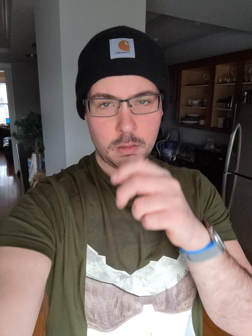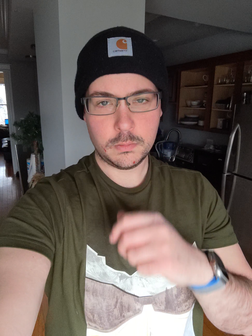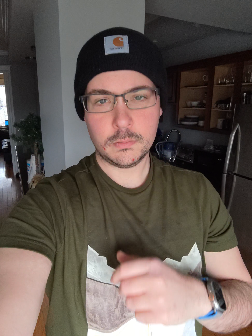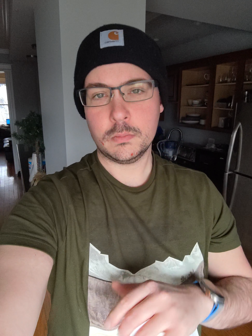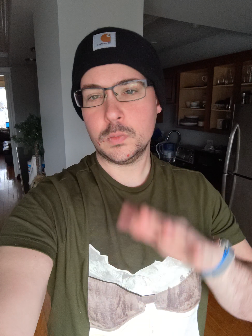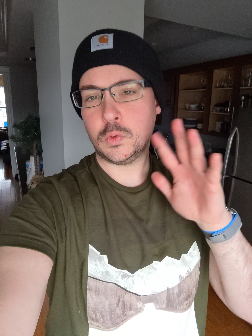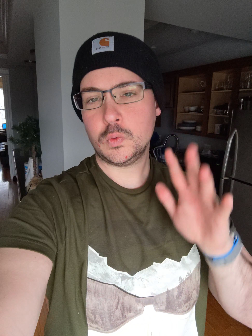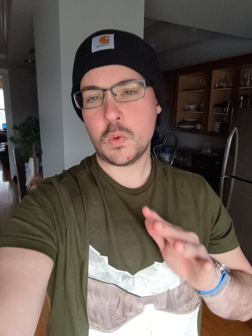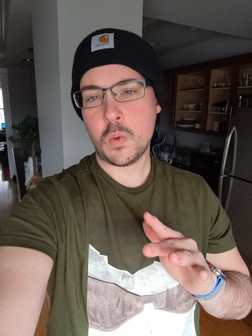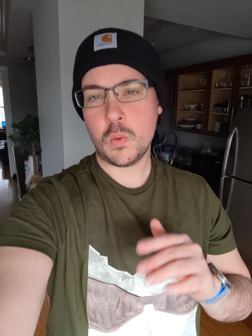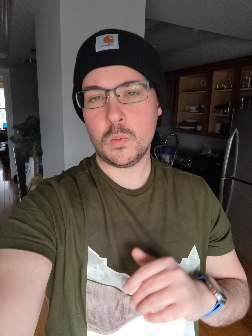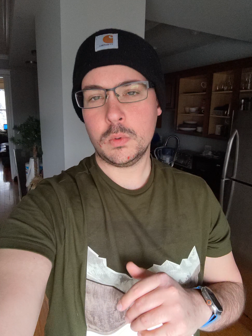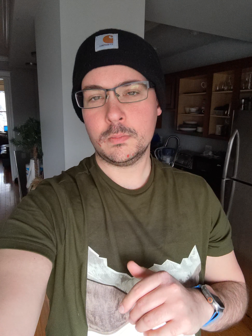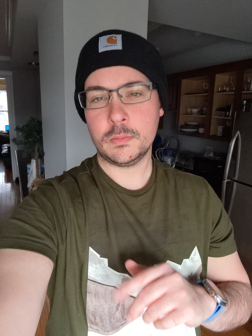snow